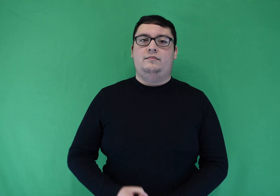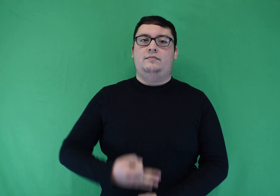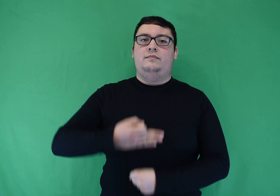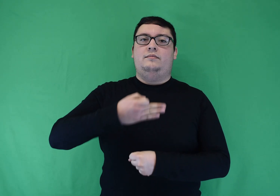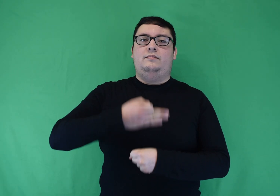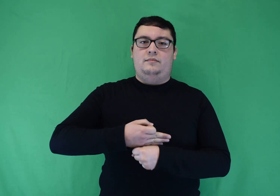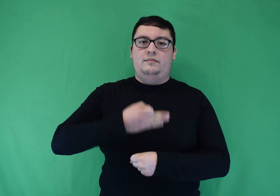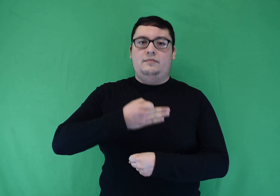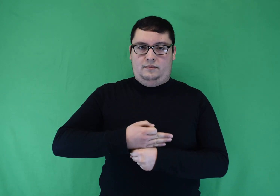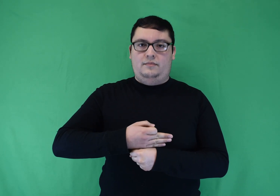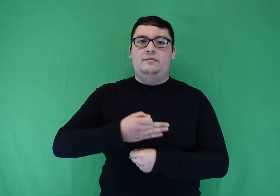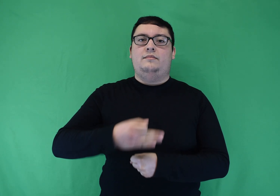ahora